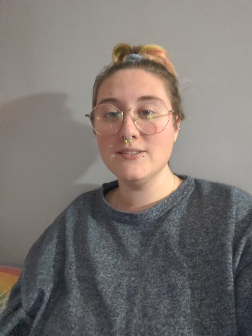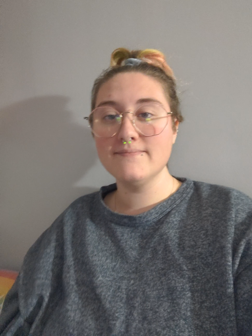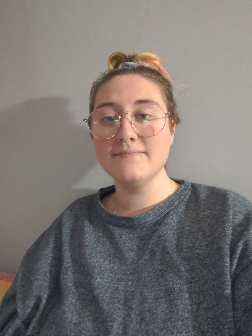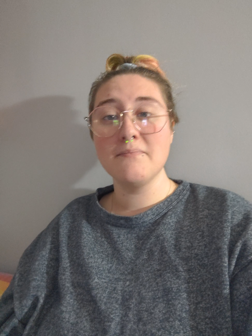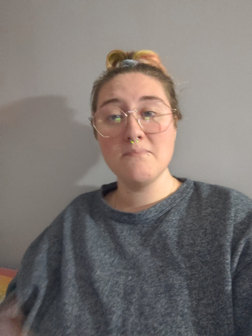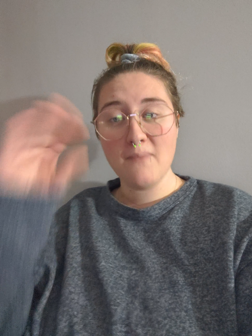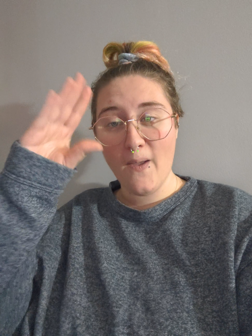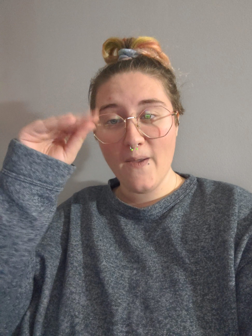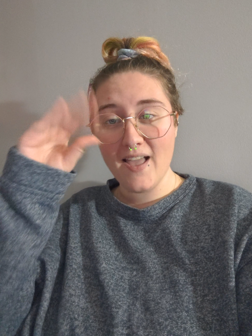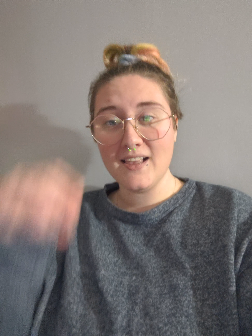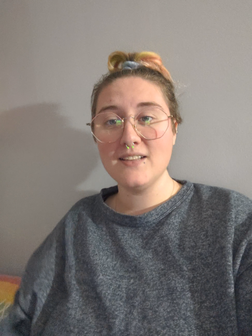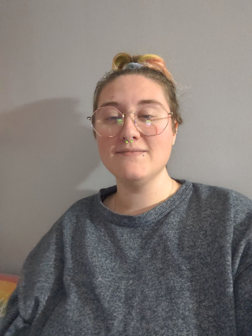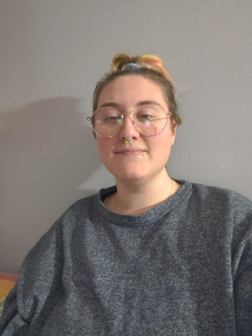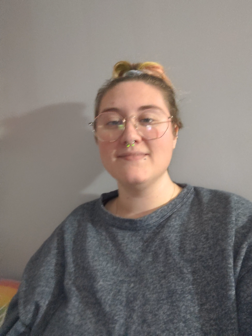boy